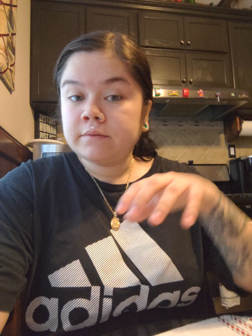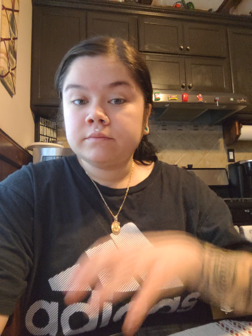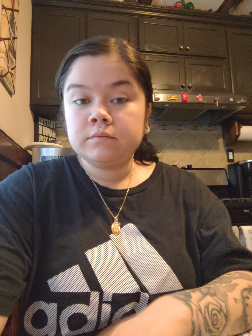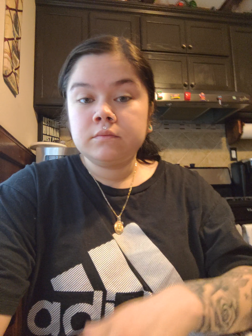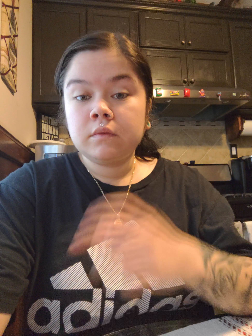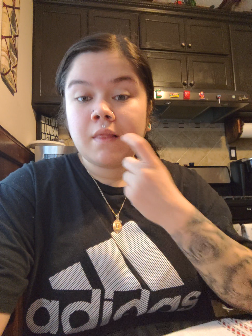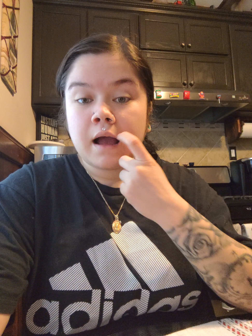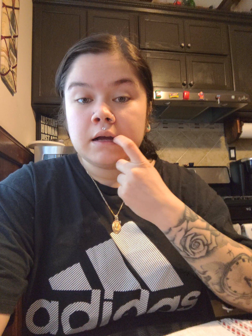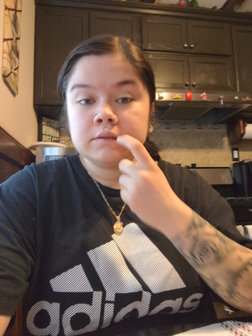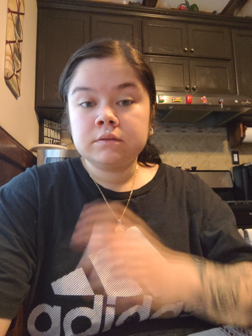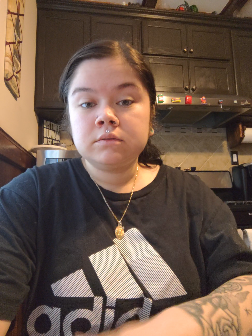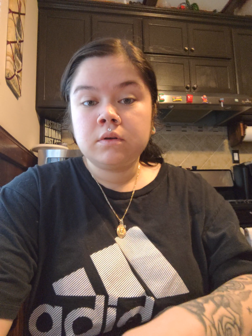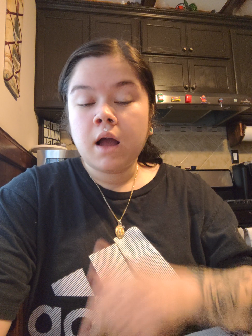window